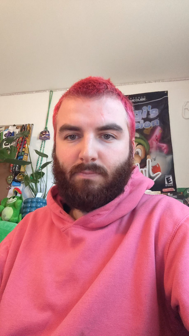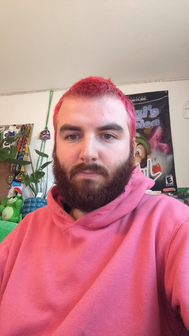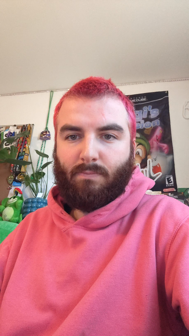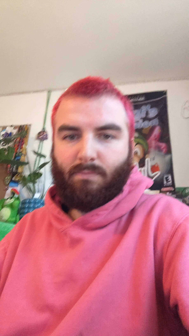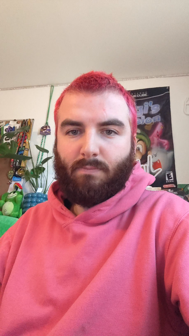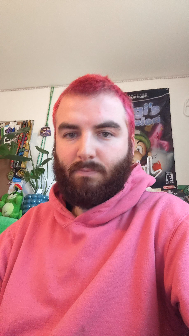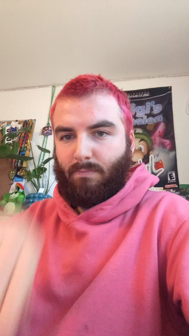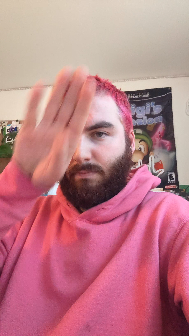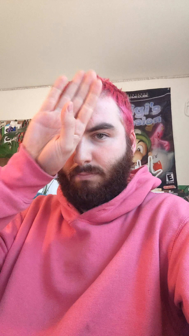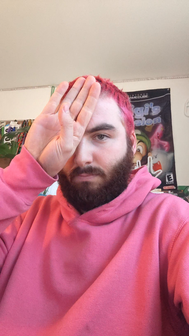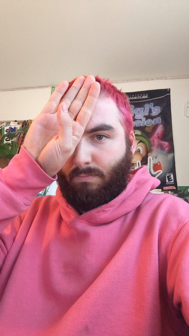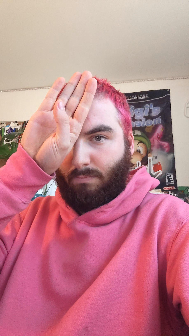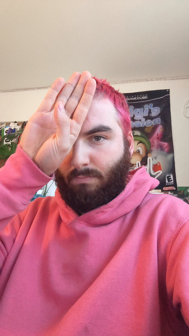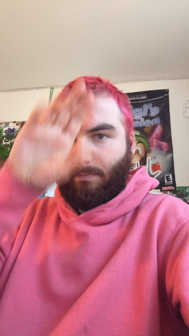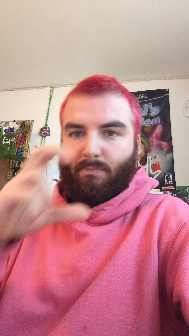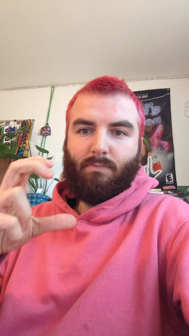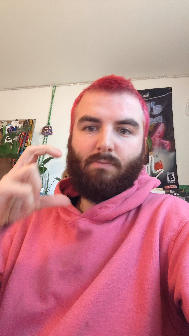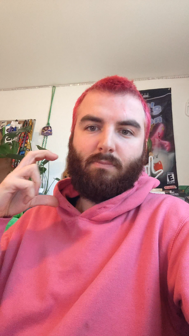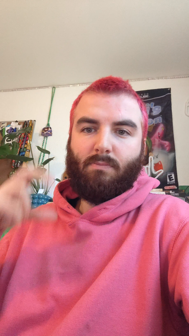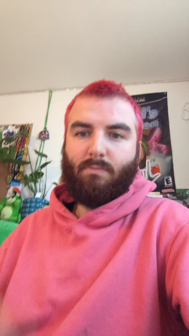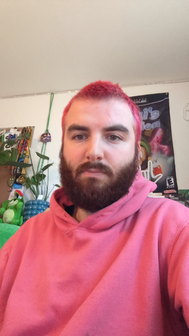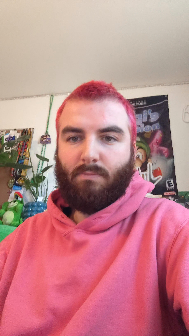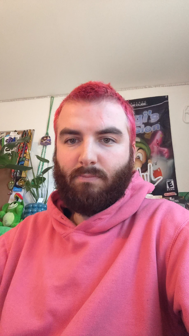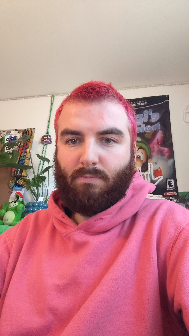fire truck